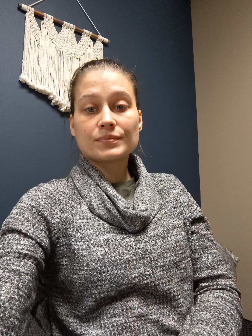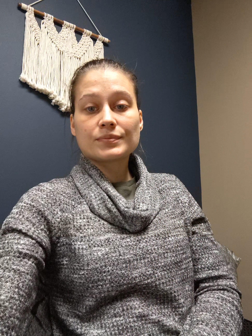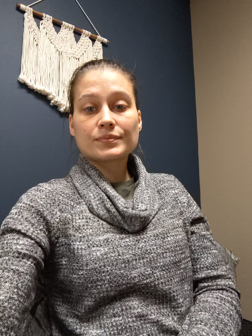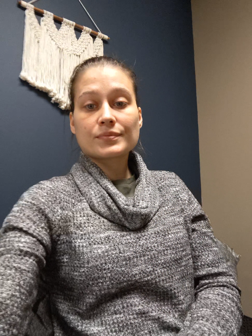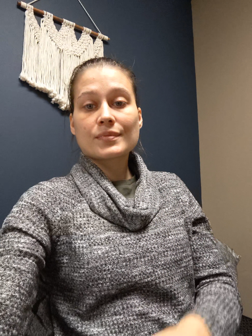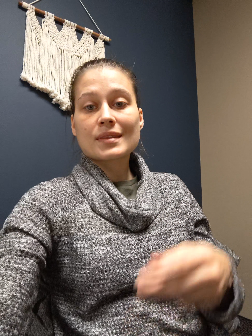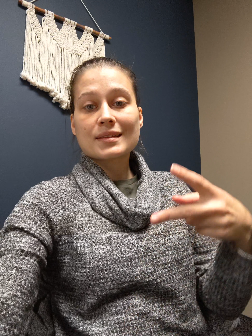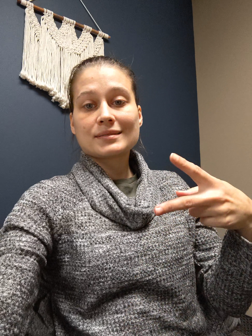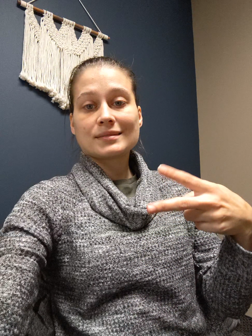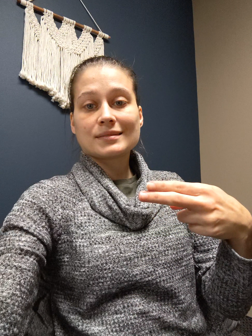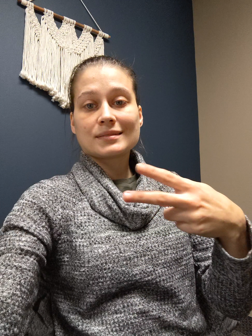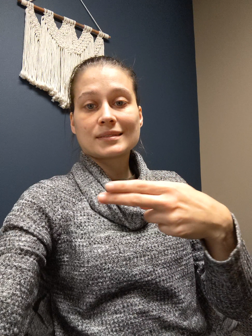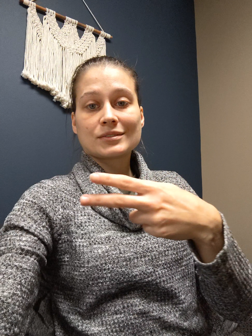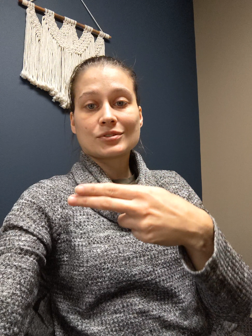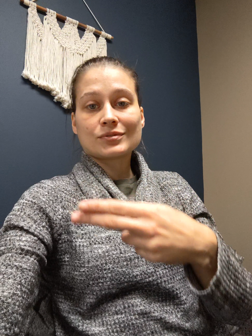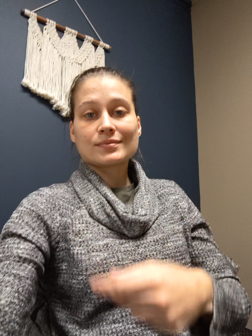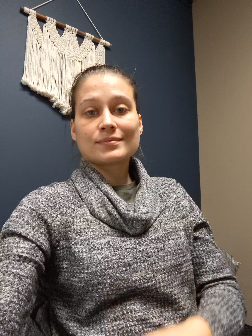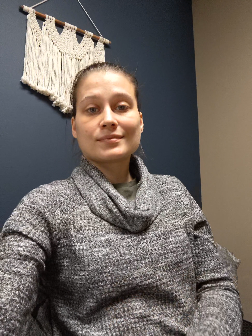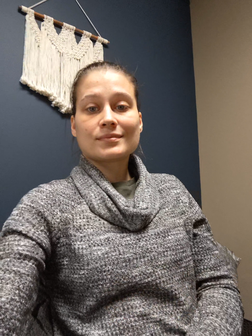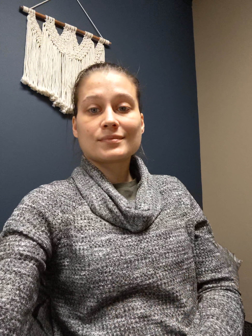scissors